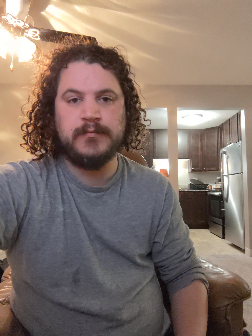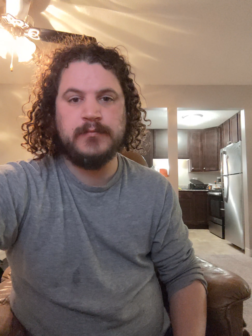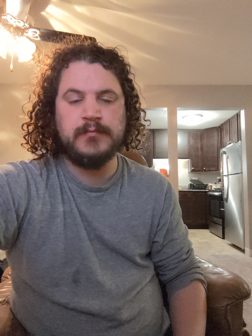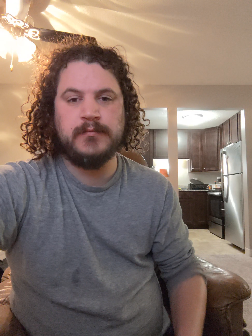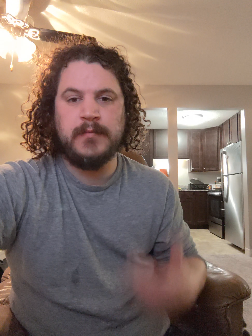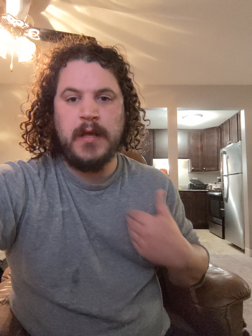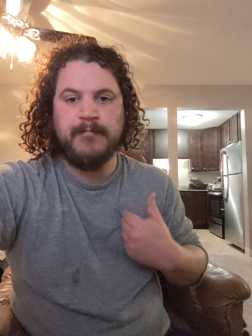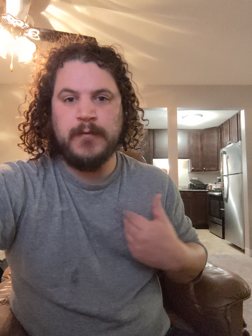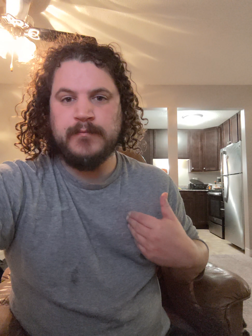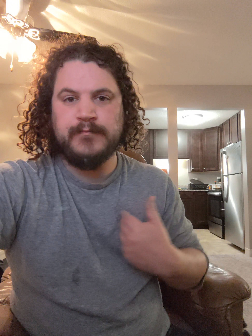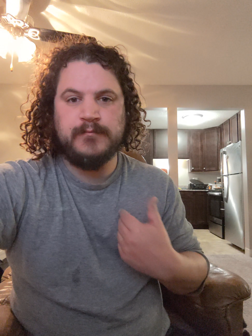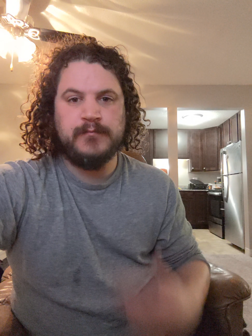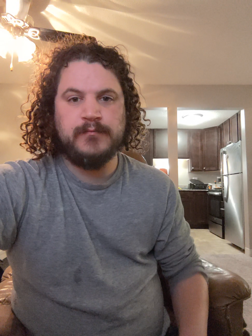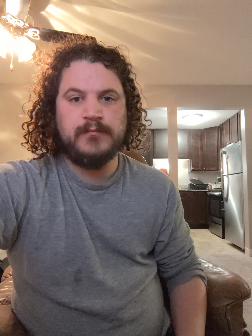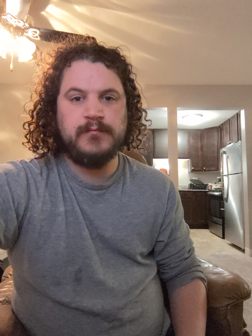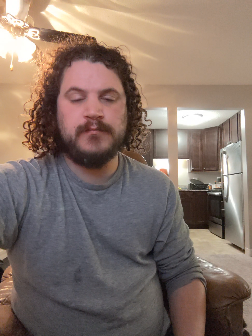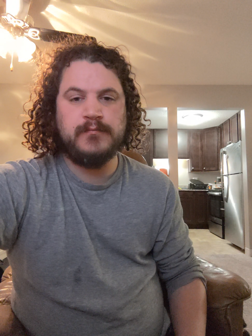animal